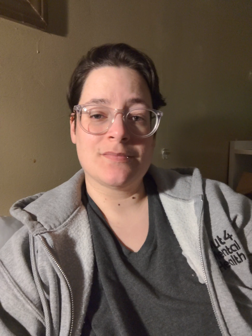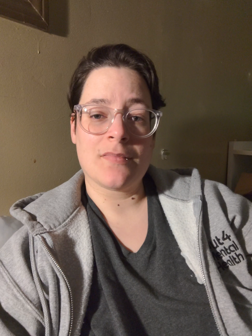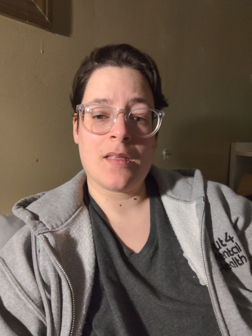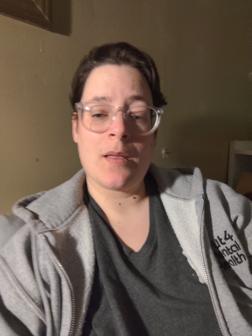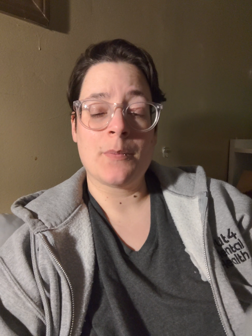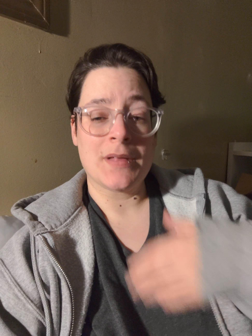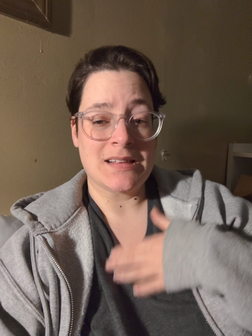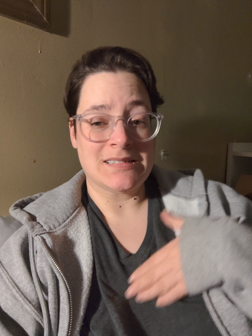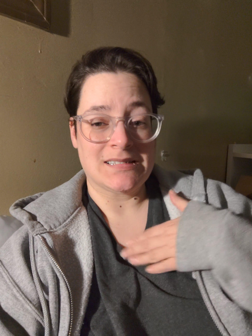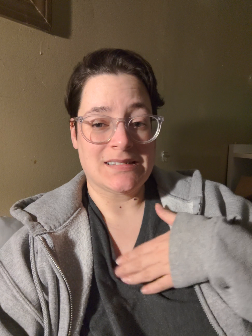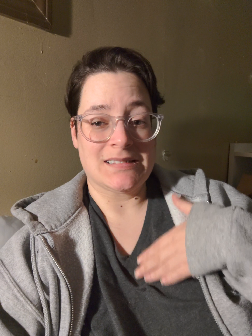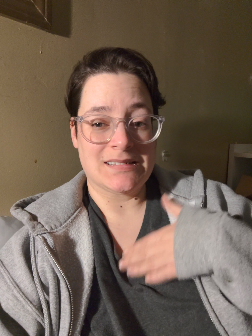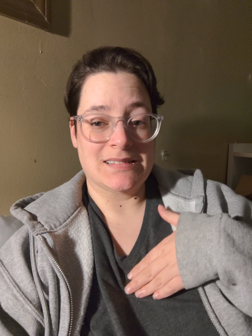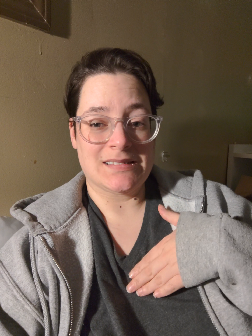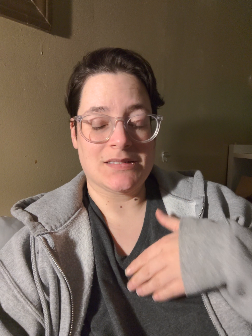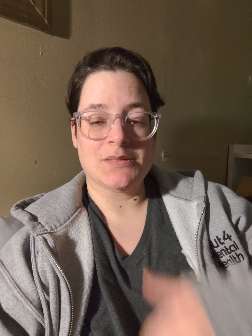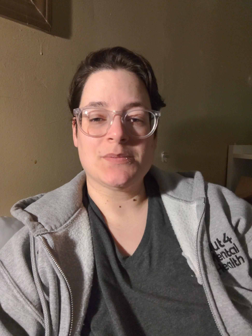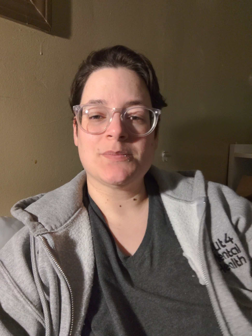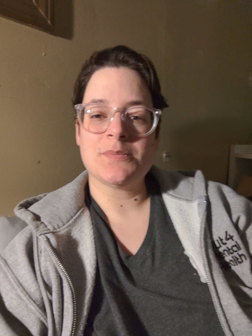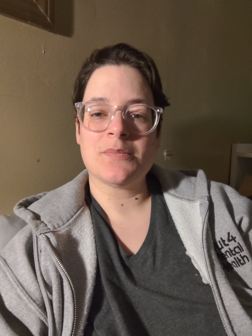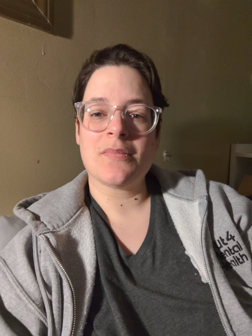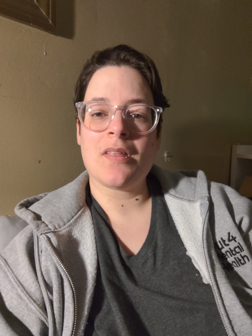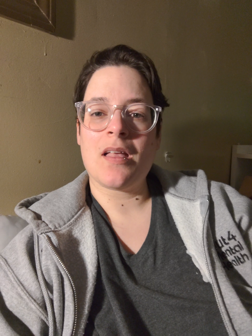please